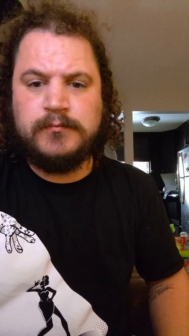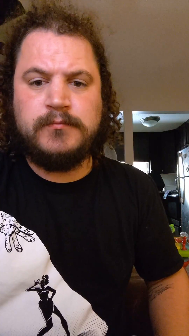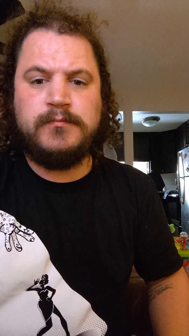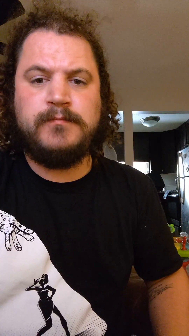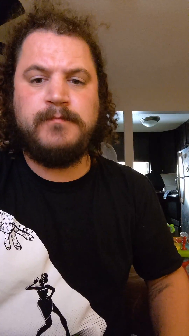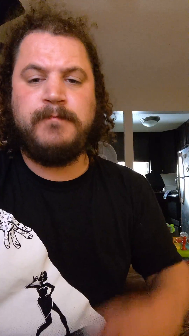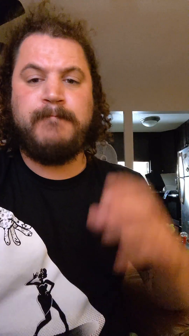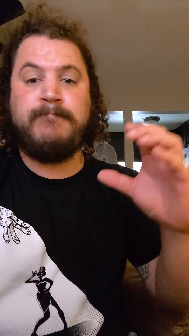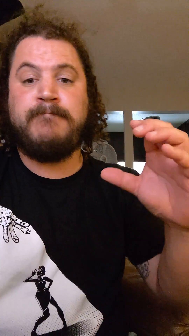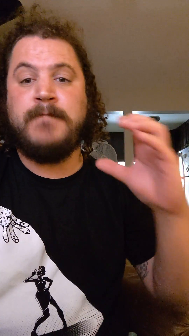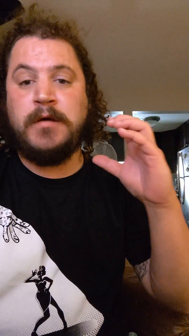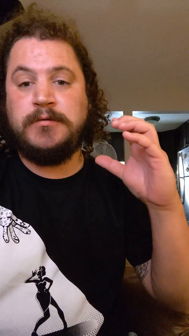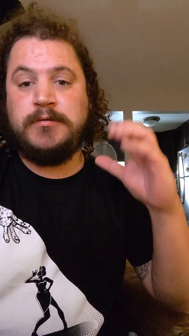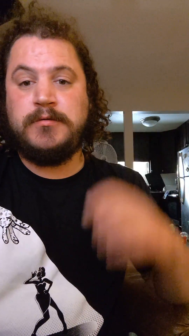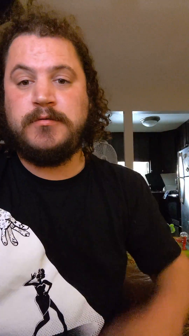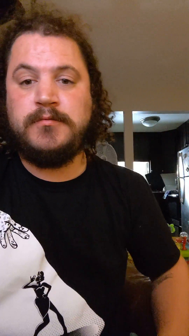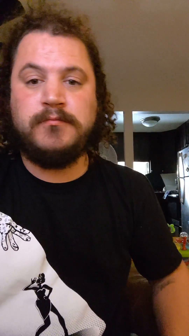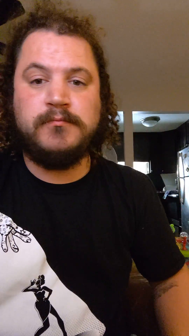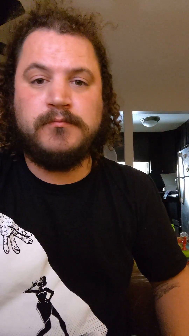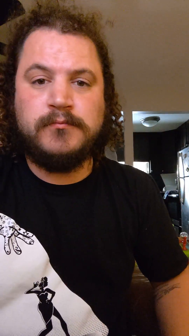bus